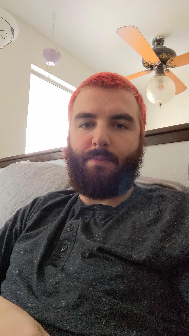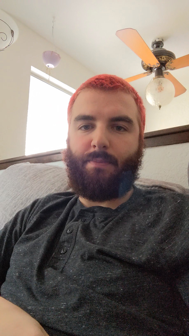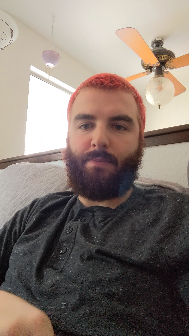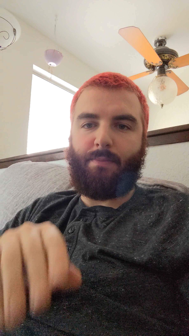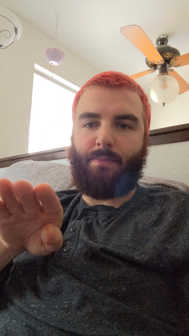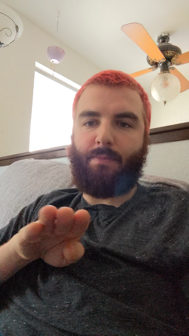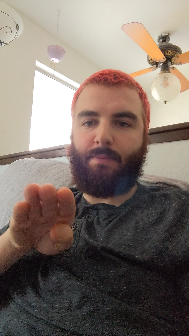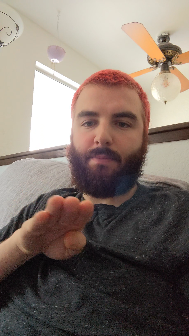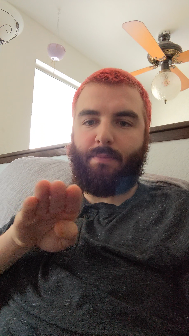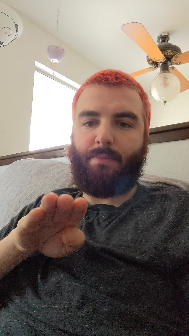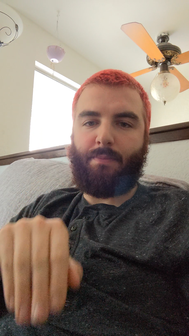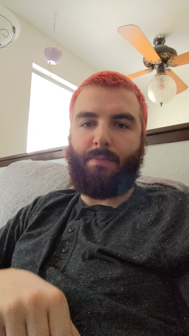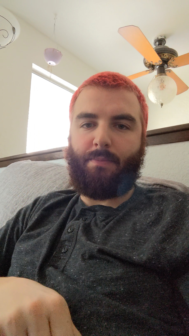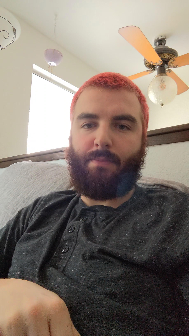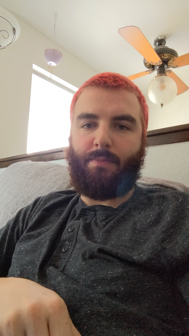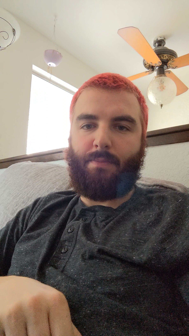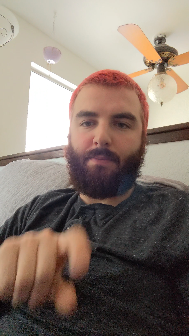boots